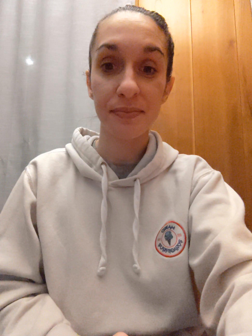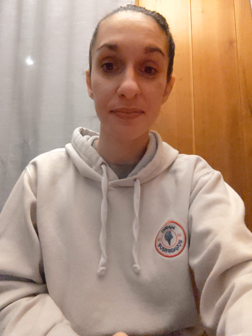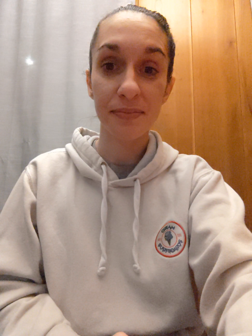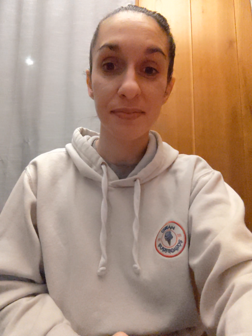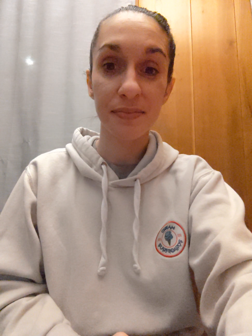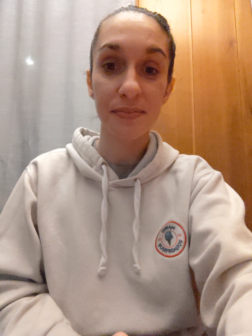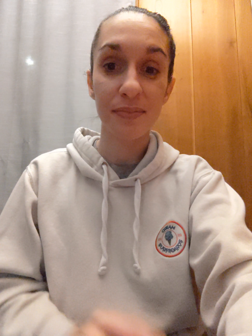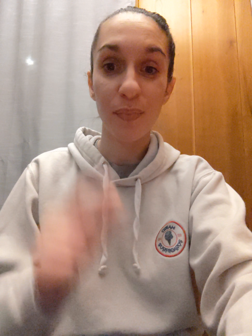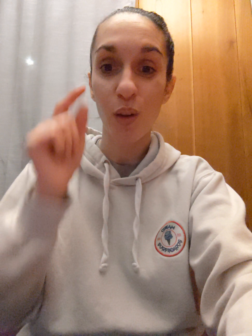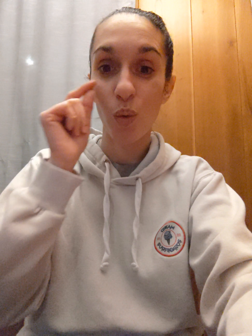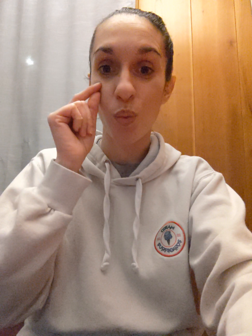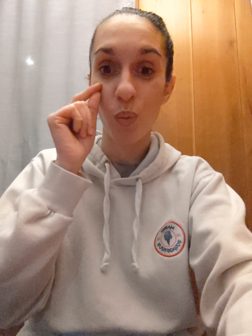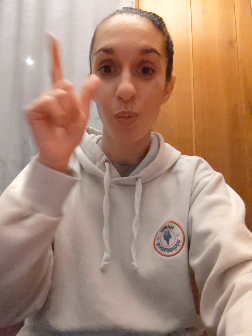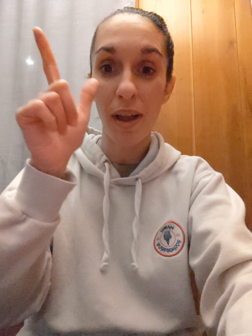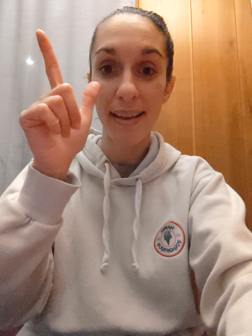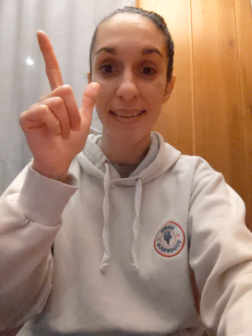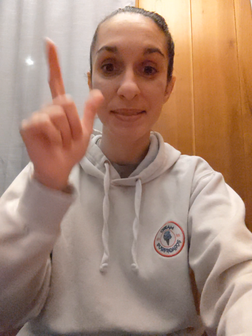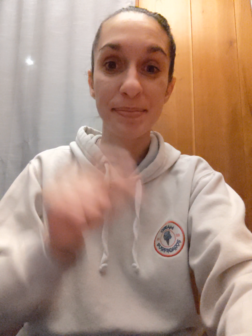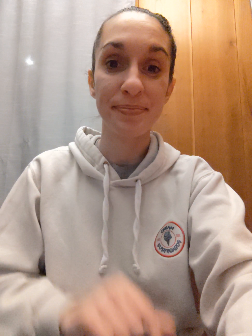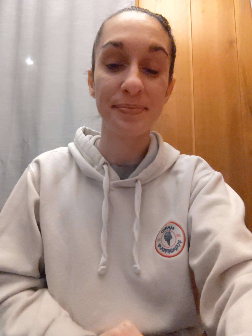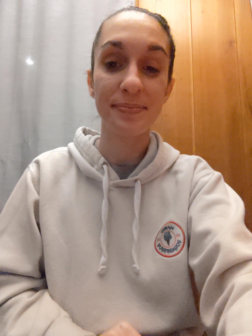wake